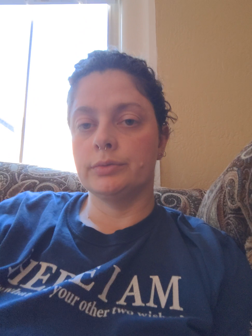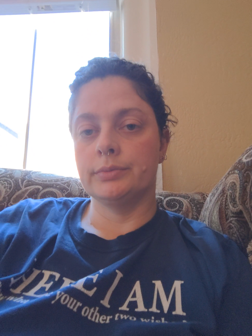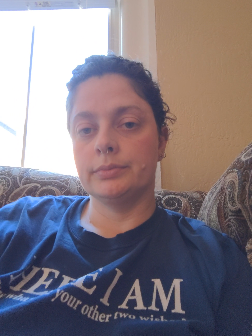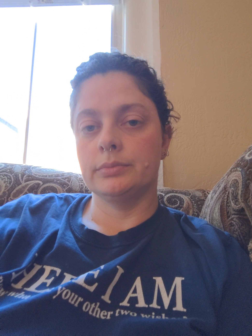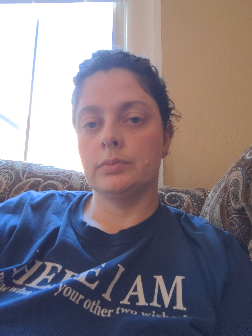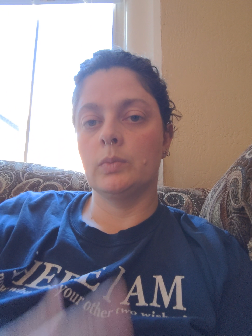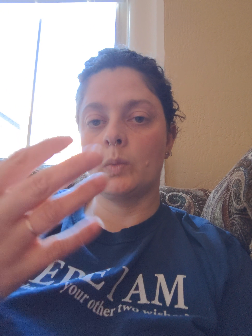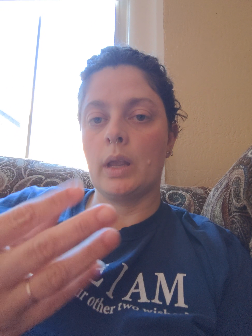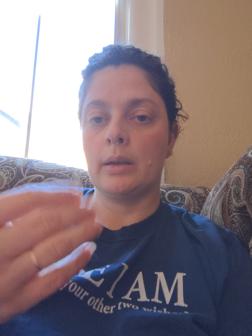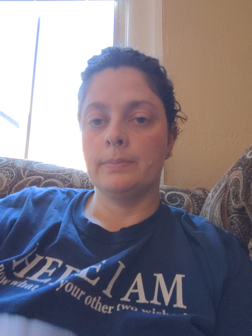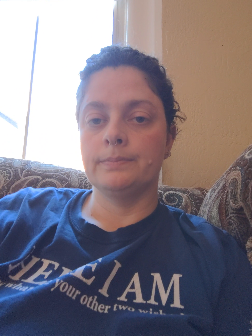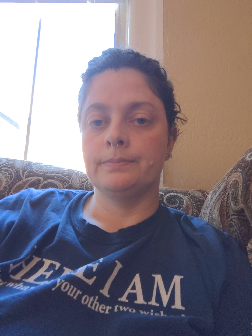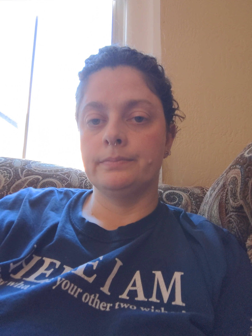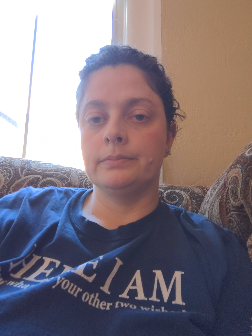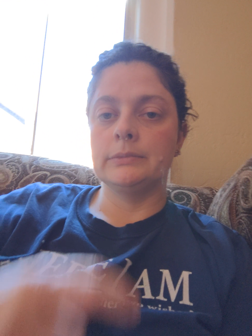wet